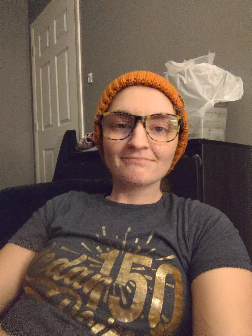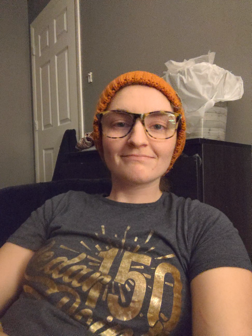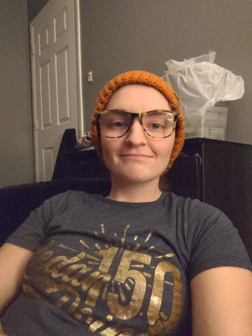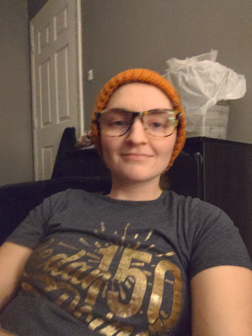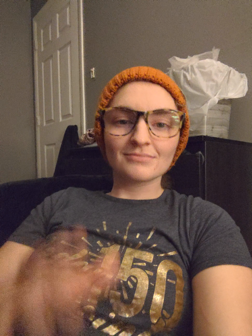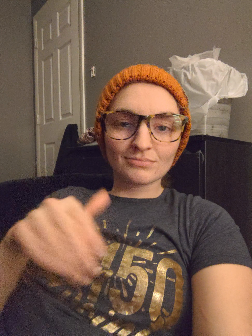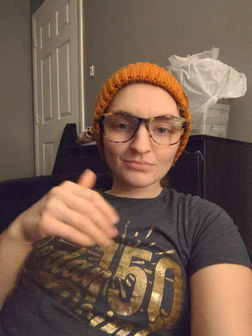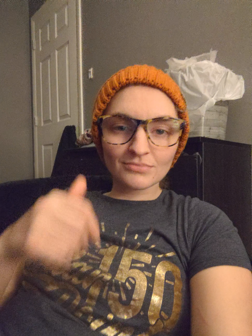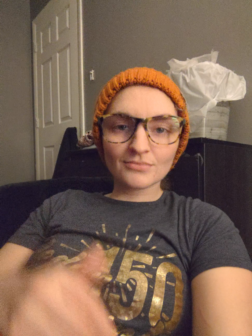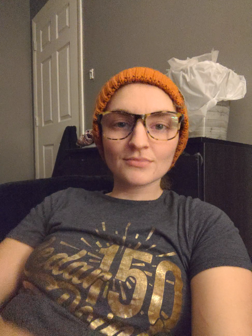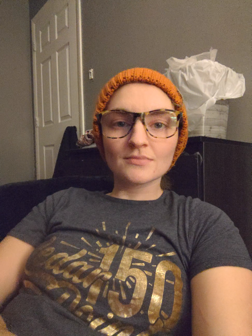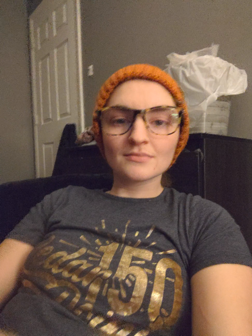jeans